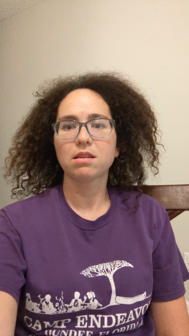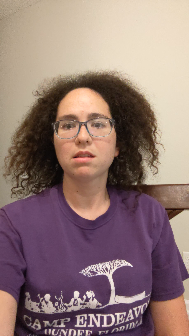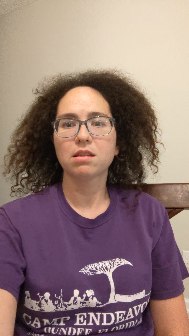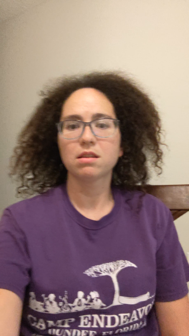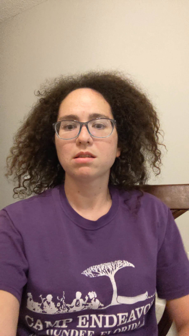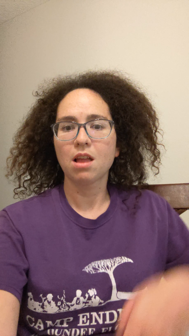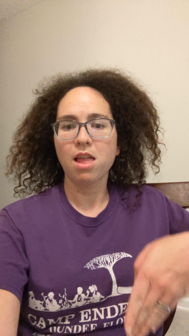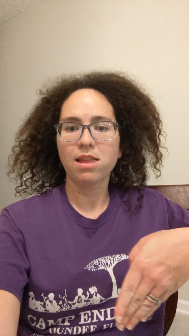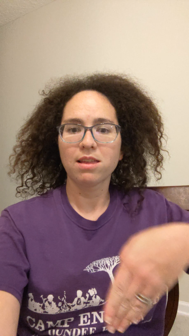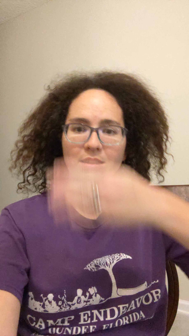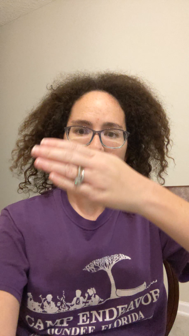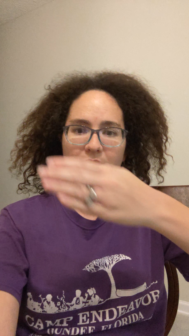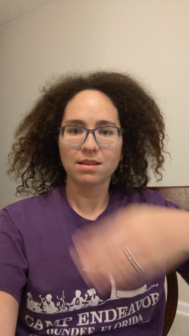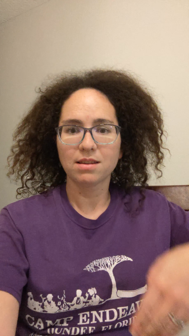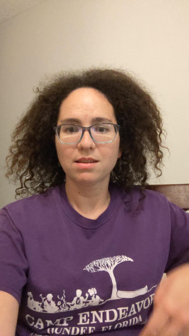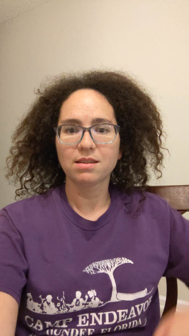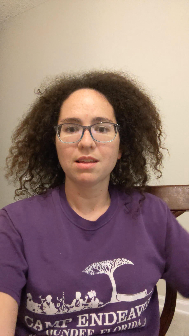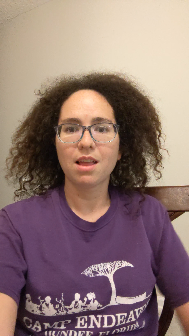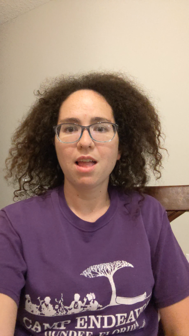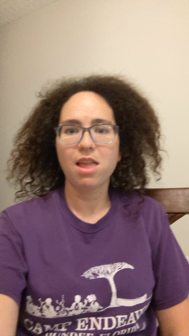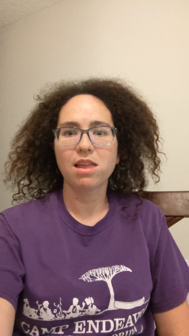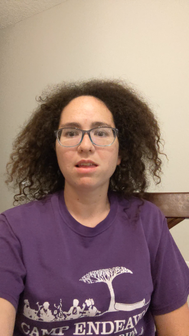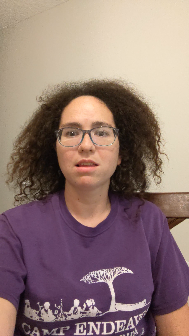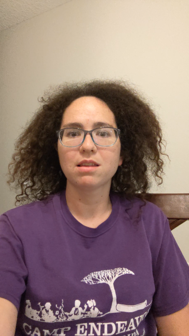kick